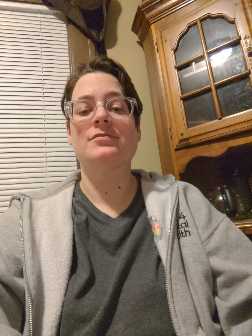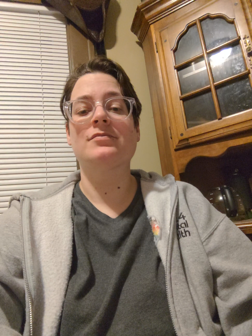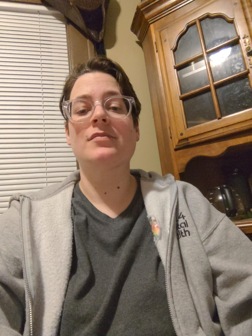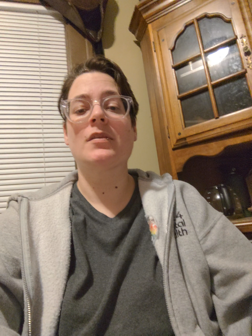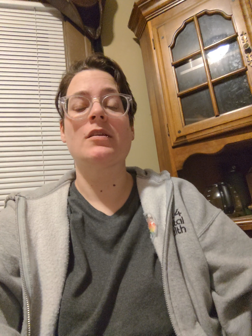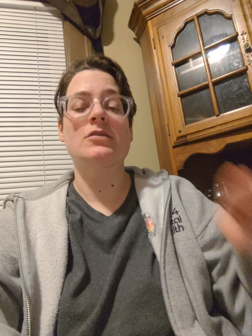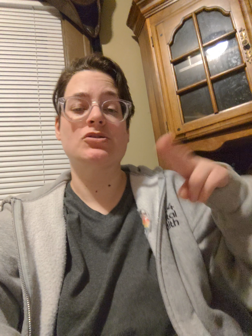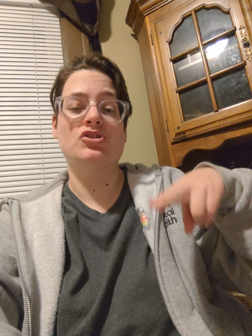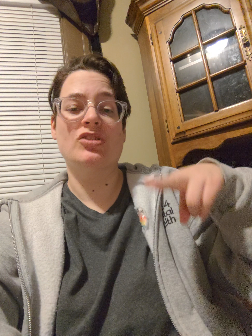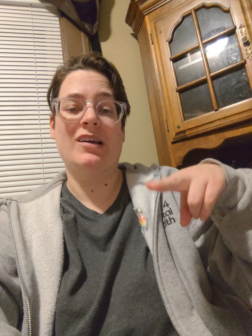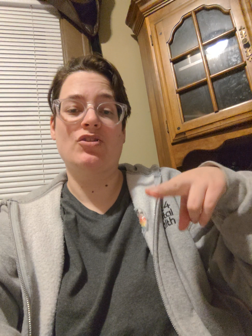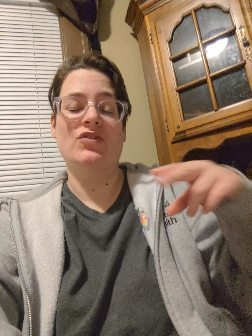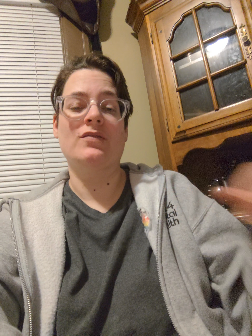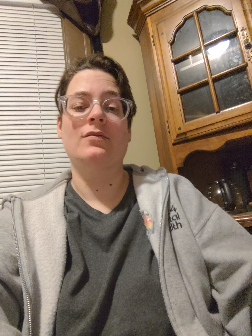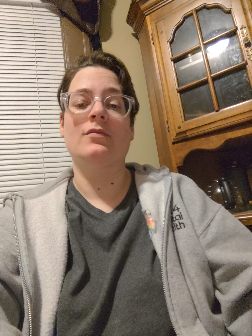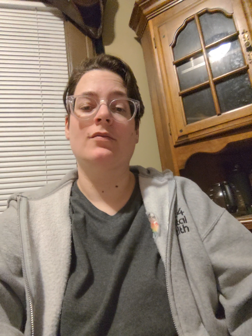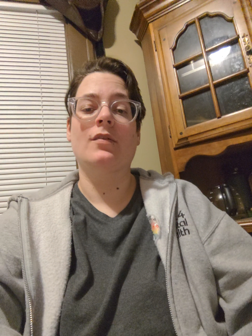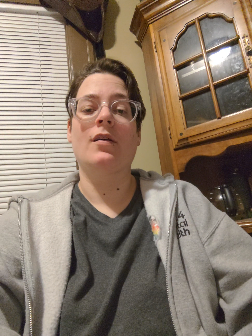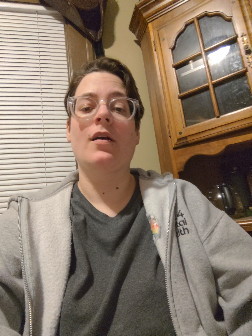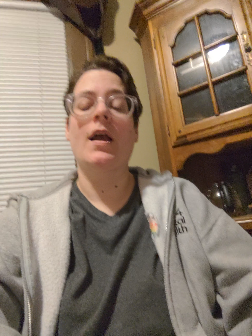chair